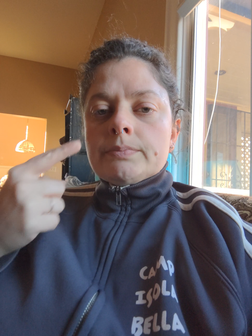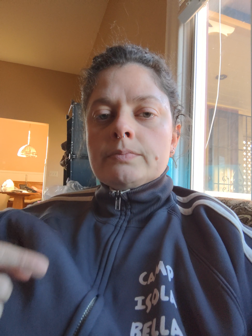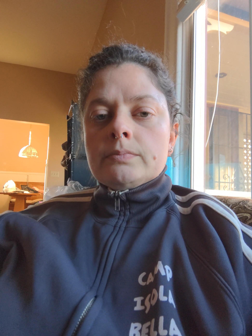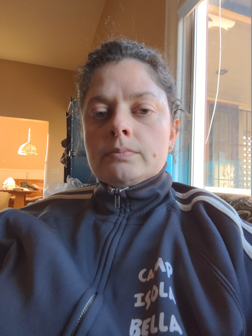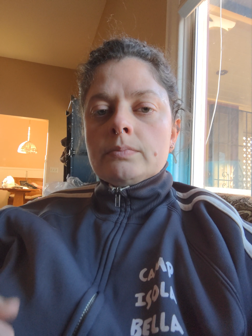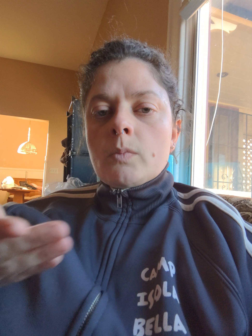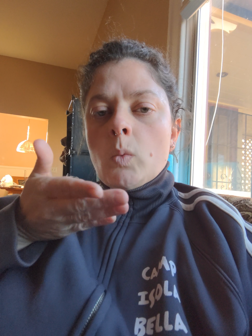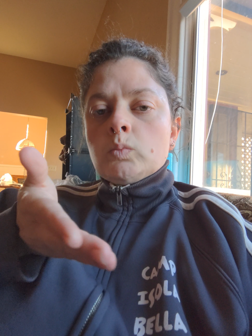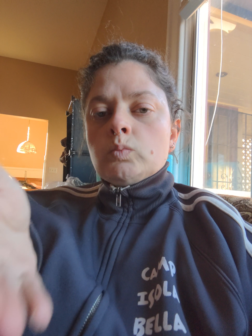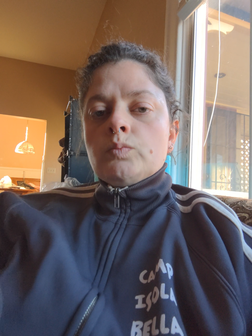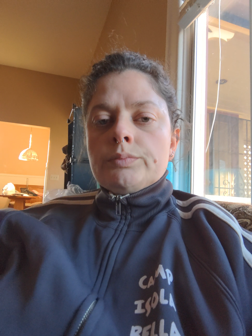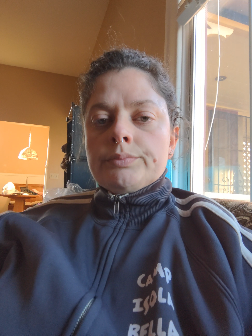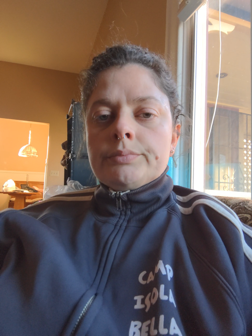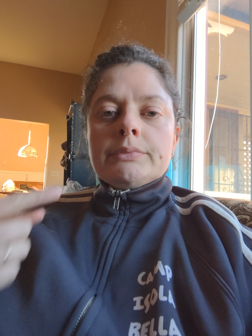boat